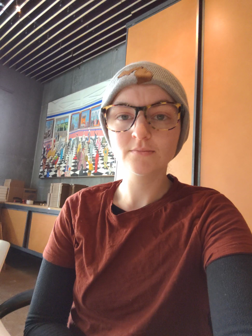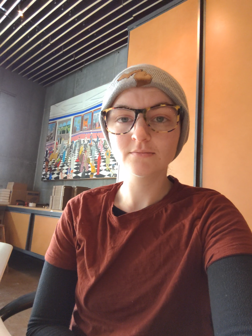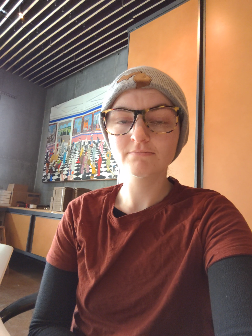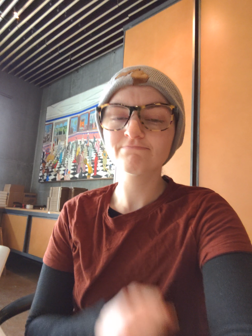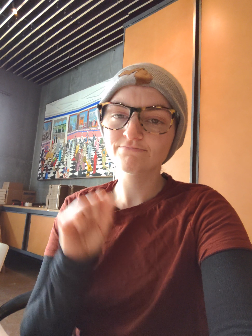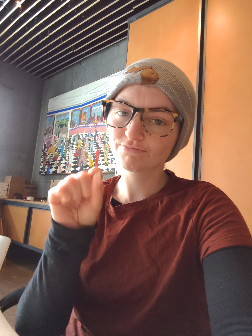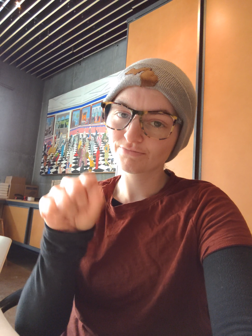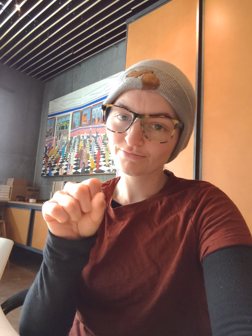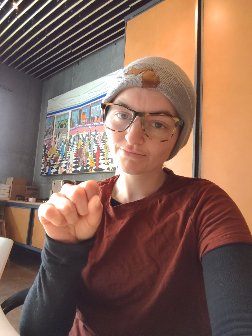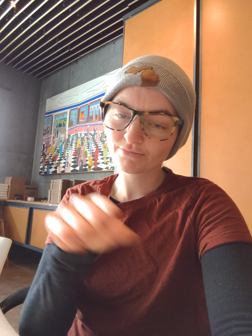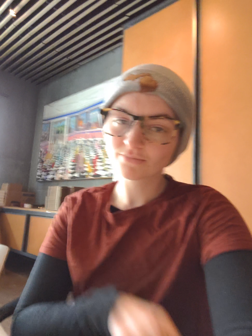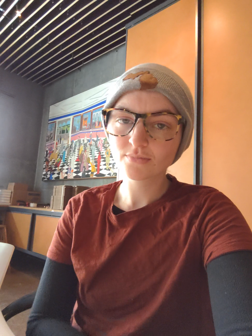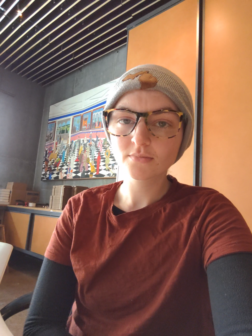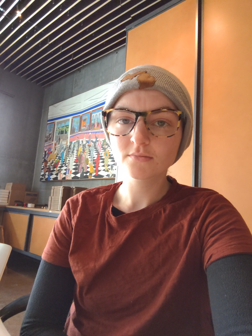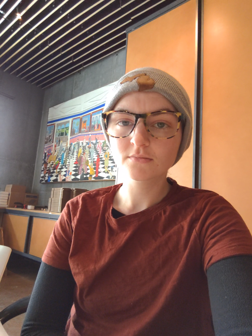yes